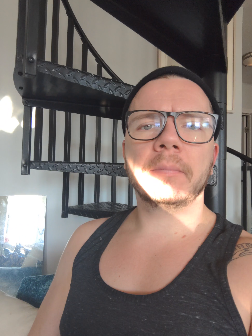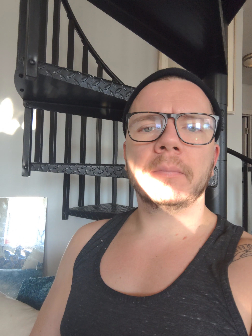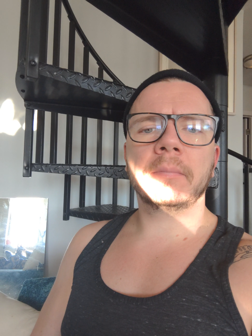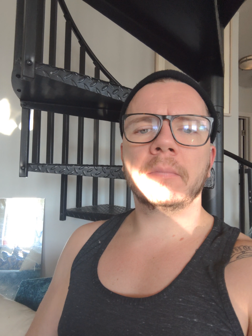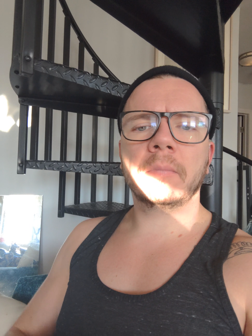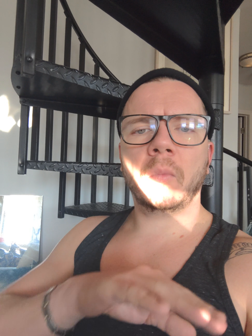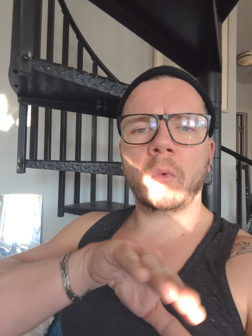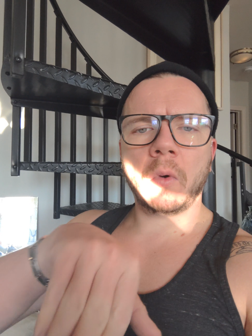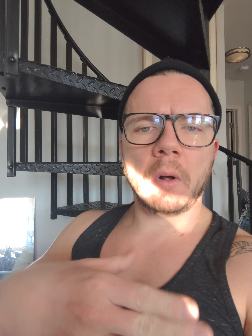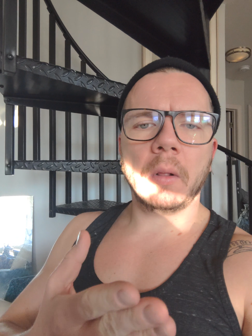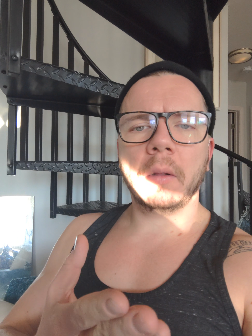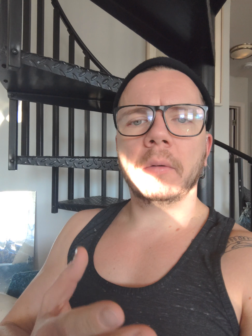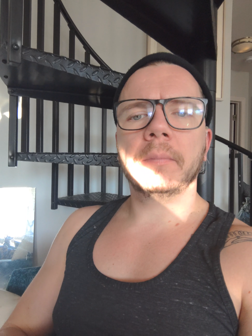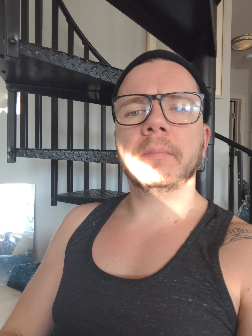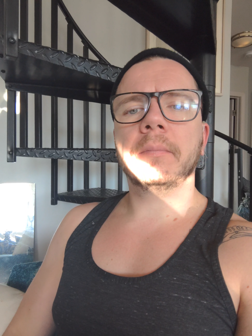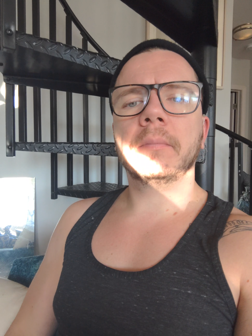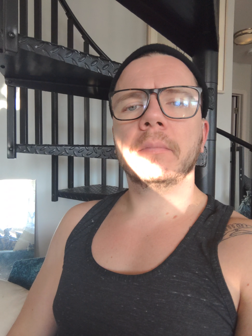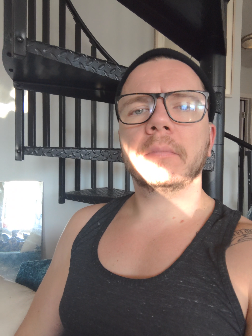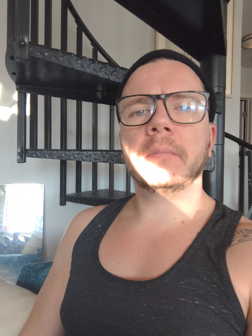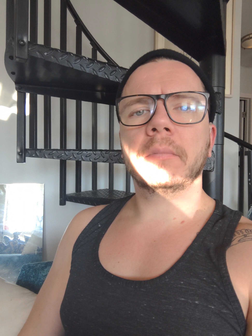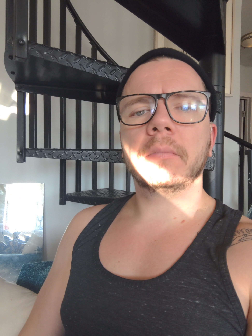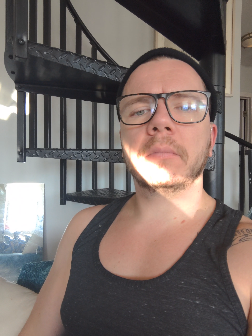all